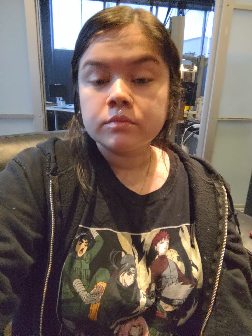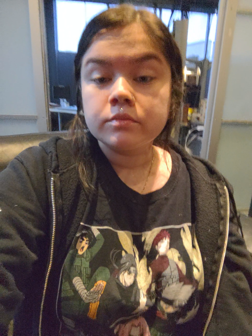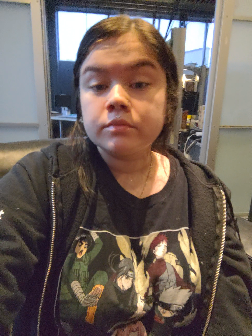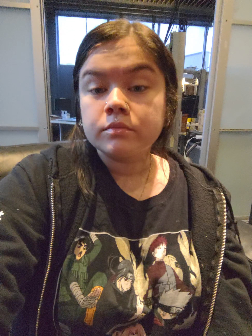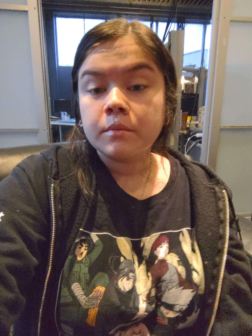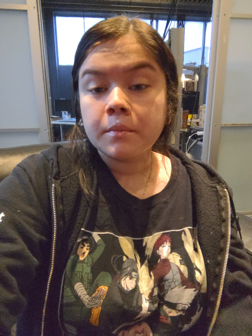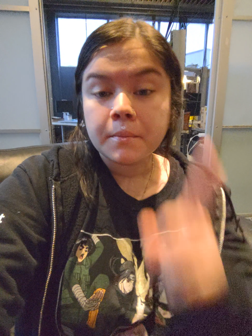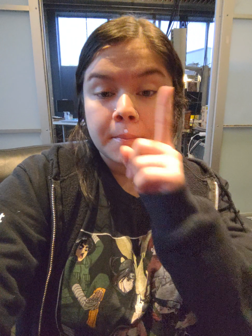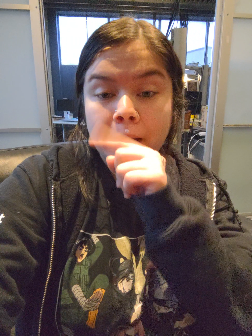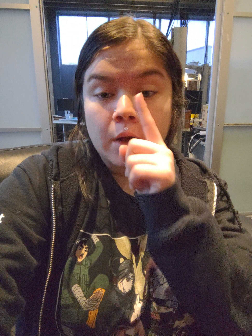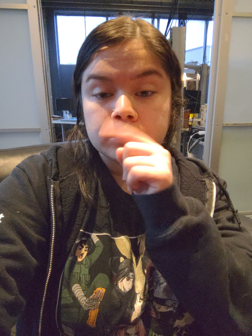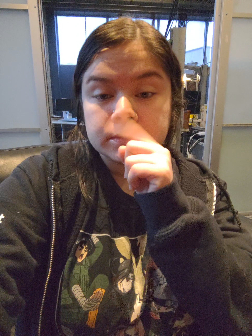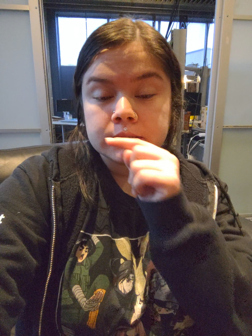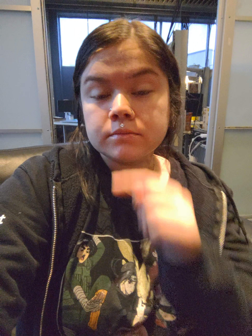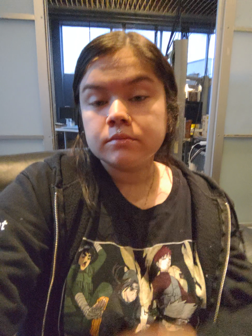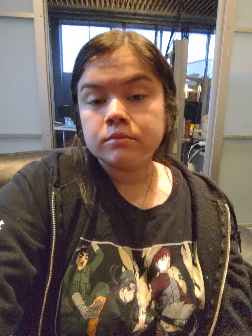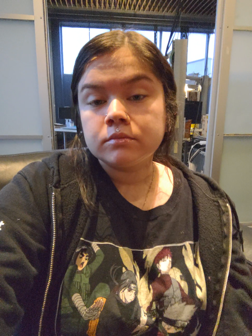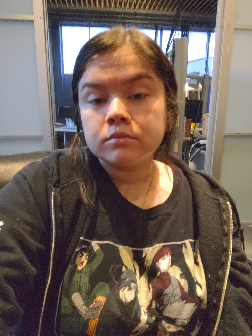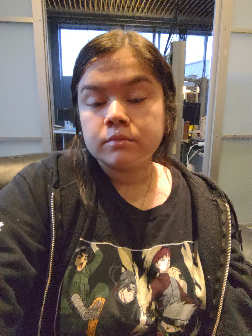mouse